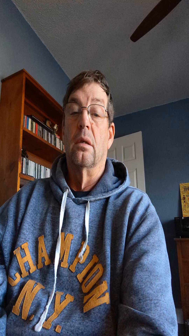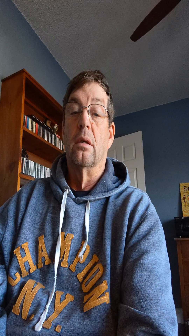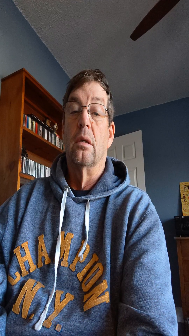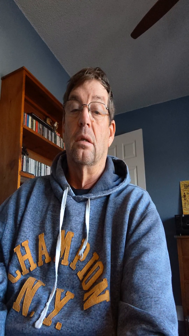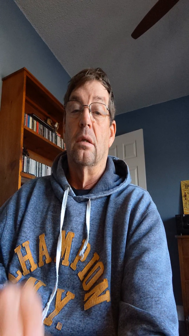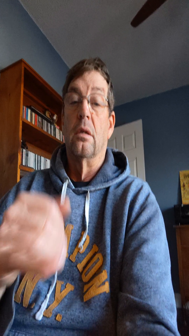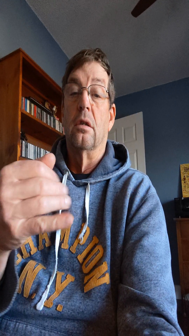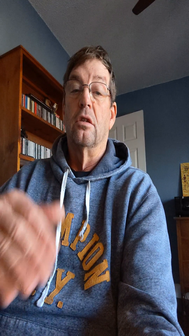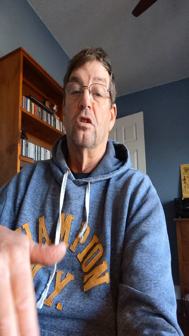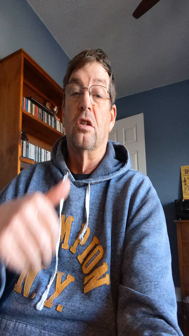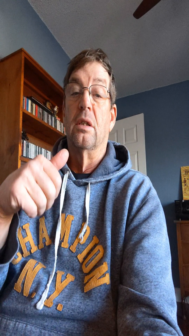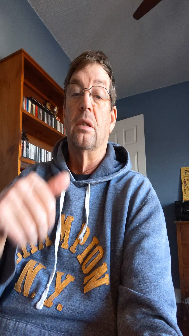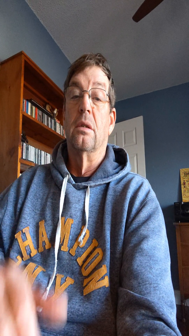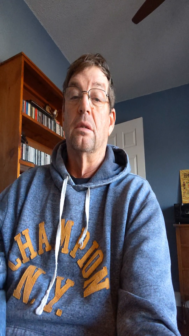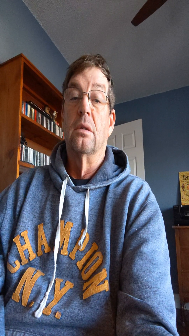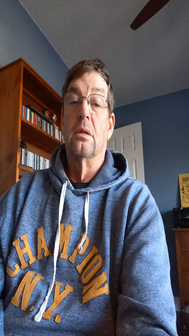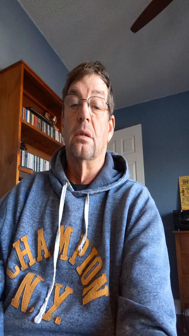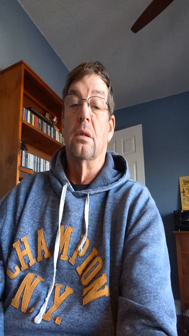jeans